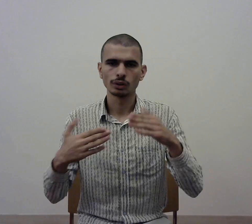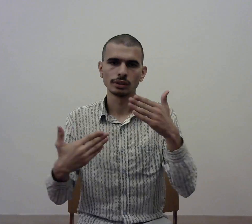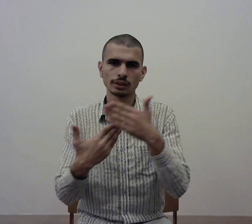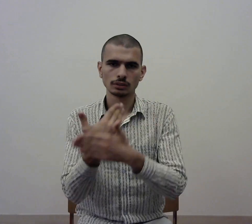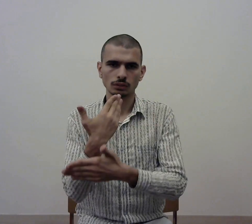yeni